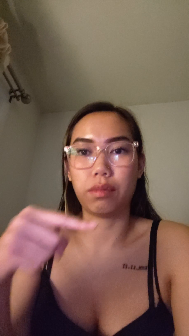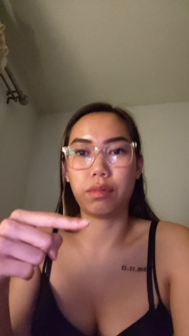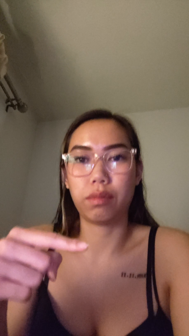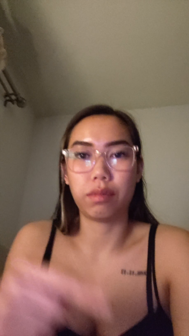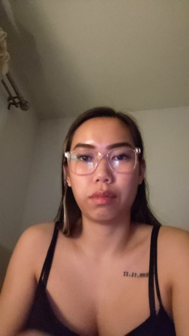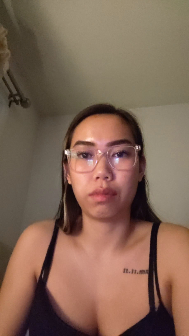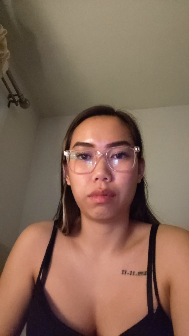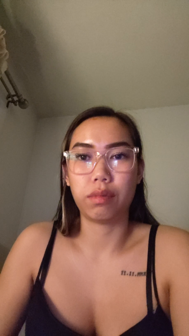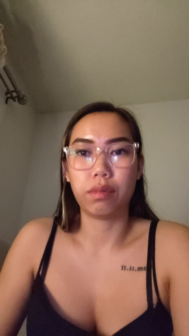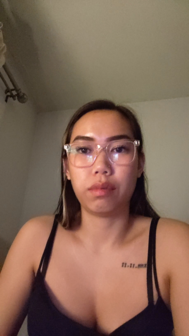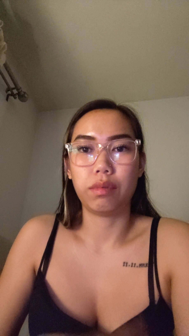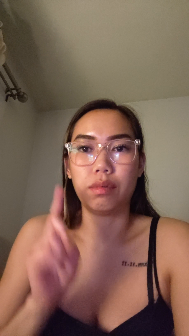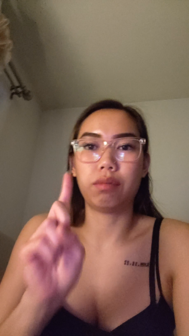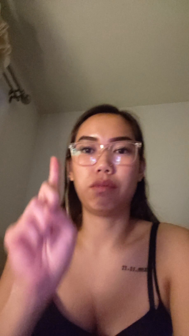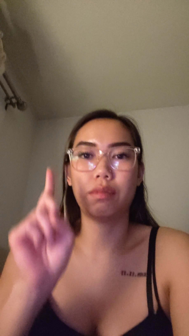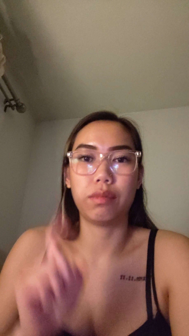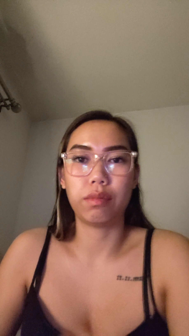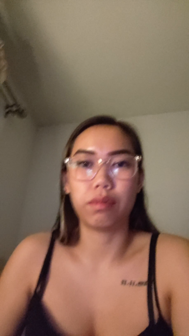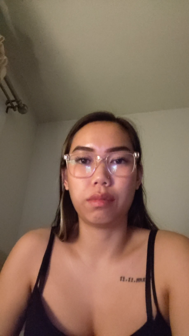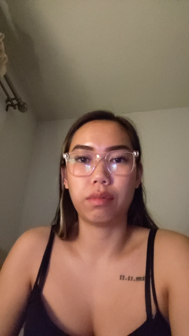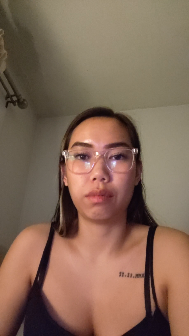bump